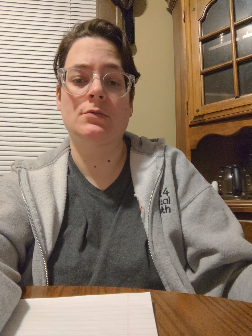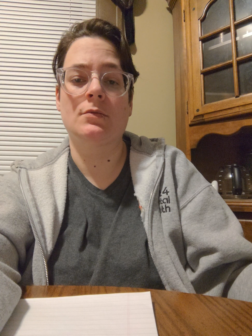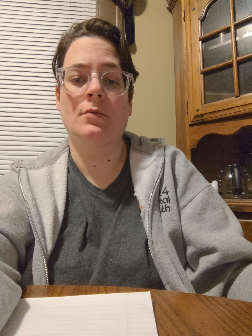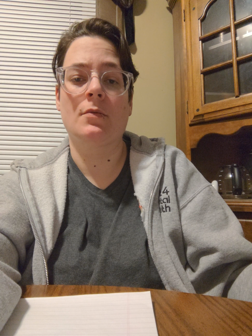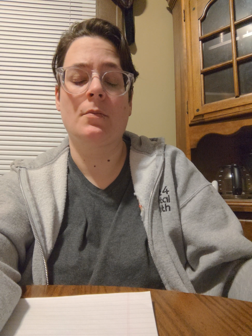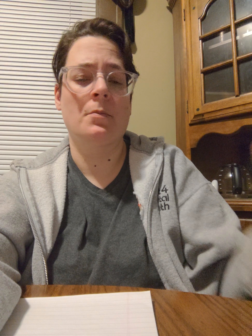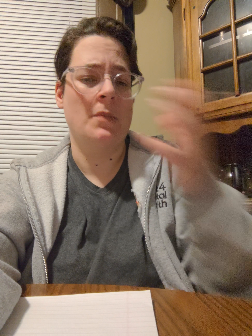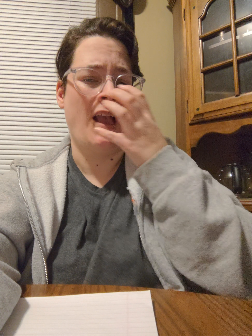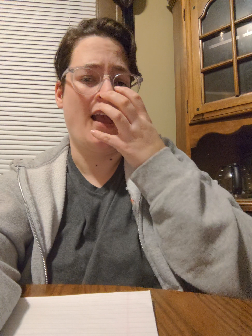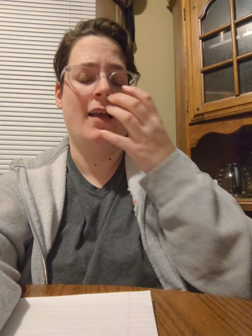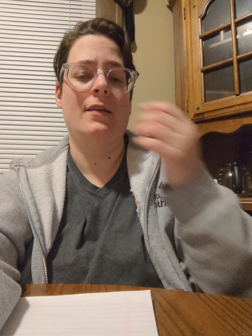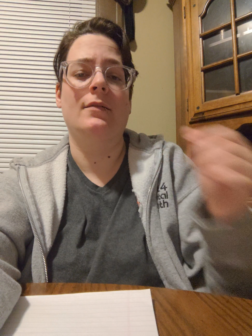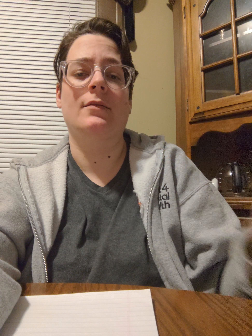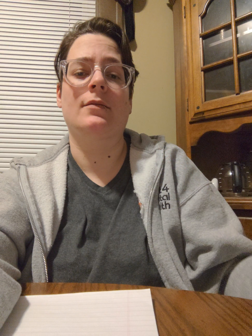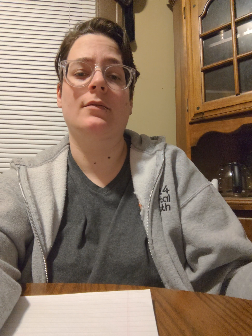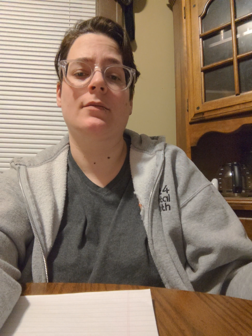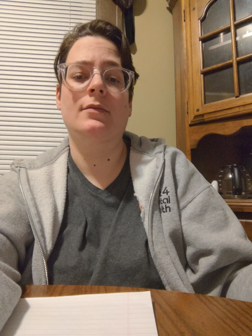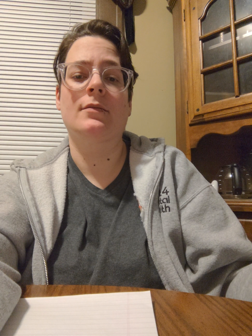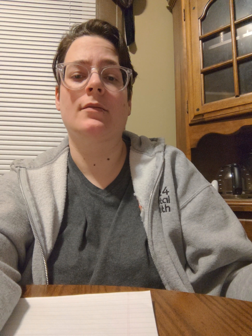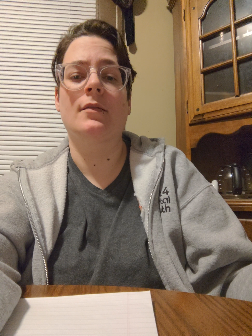mad